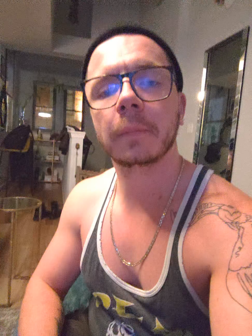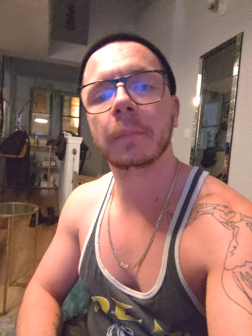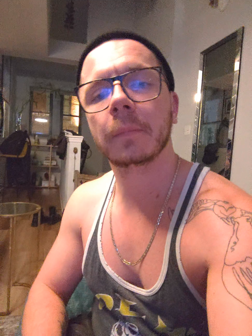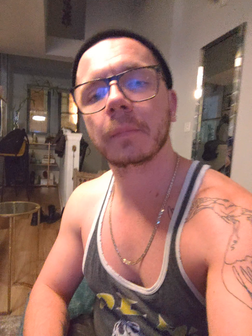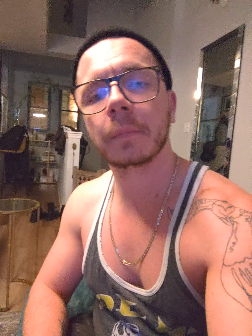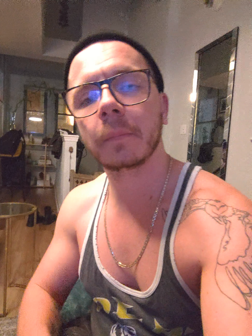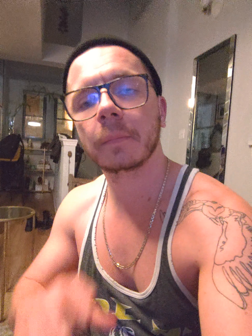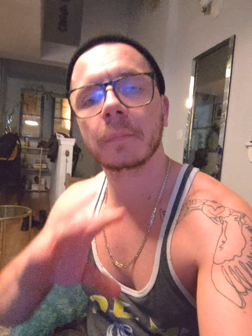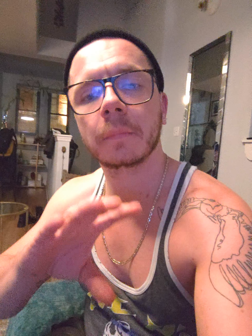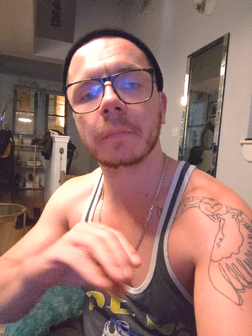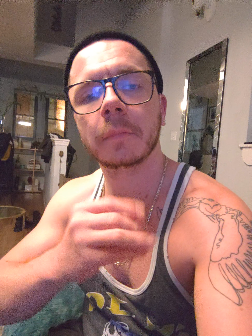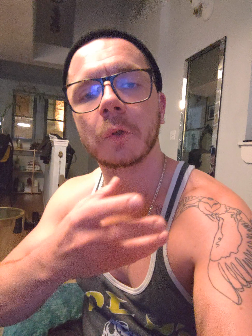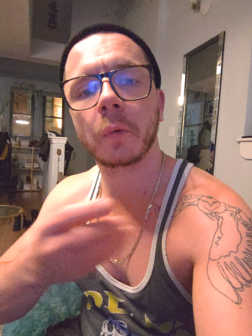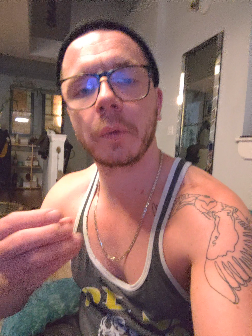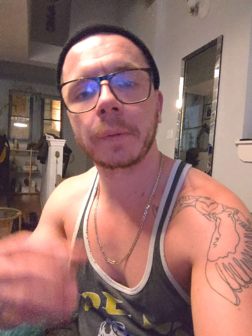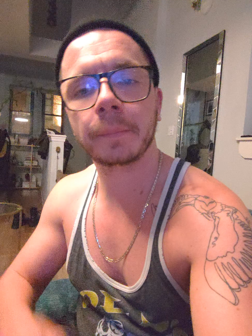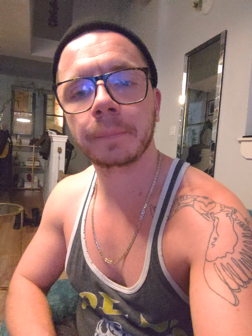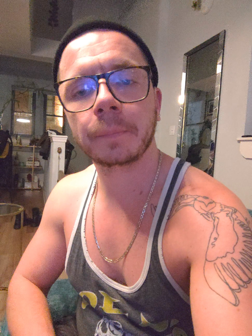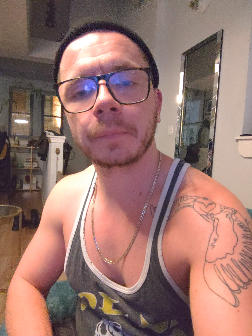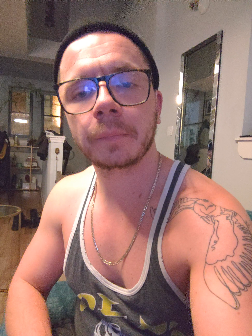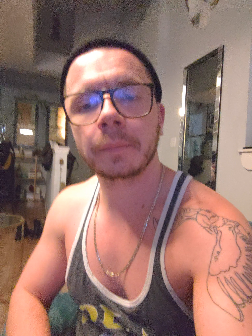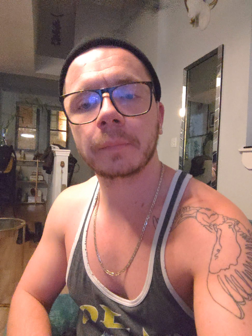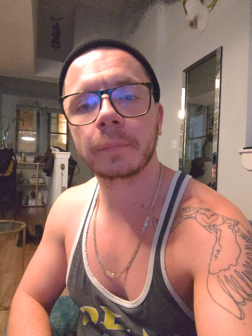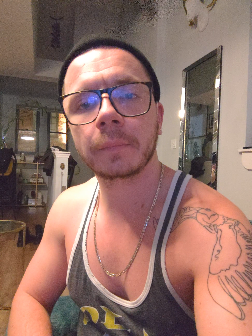story